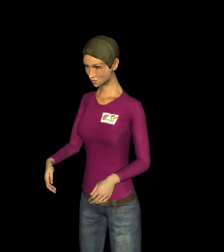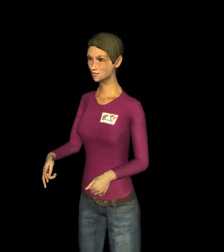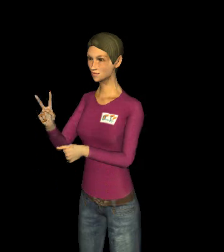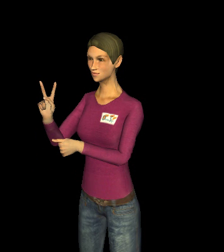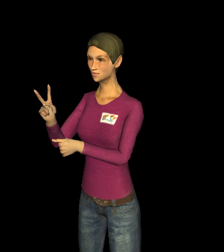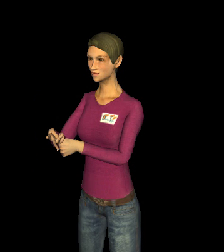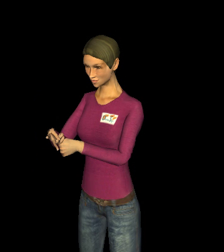سيء